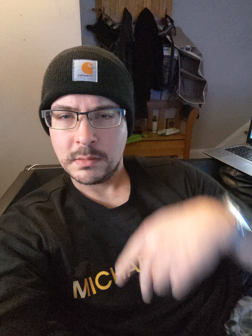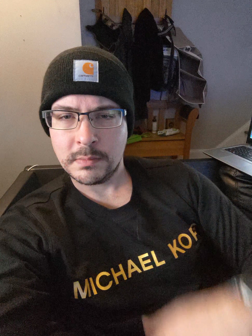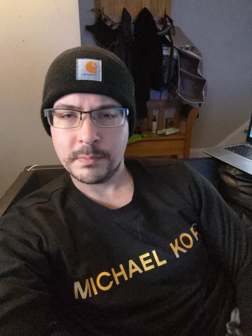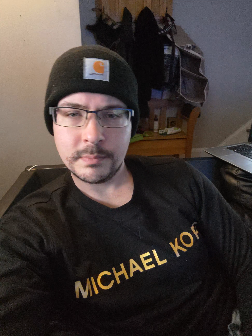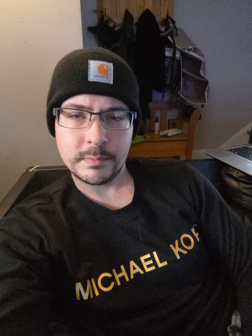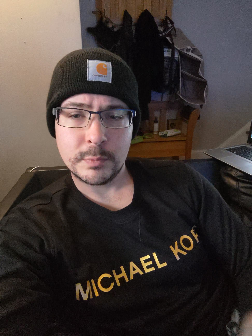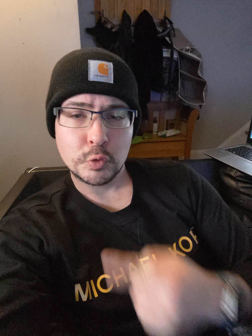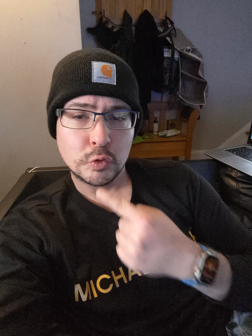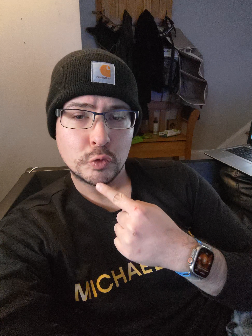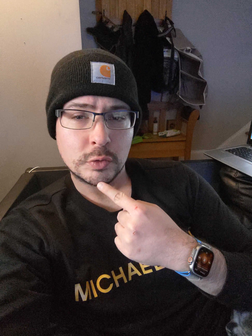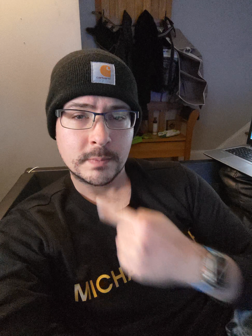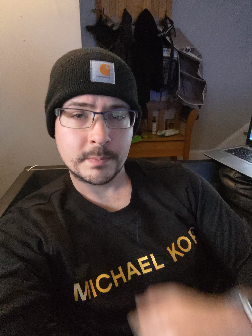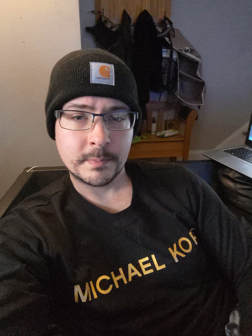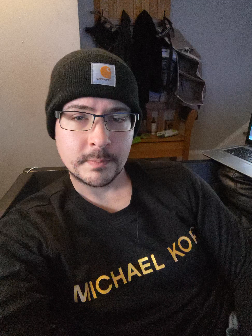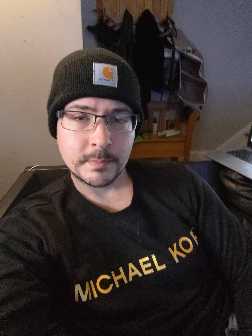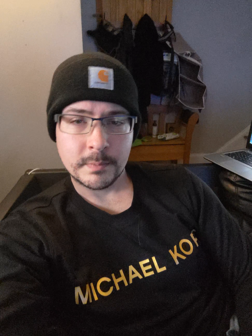chin